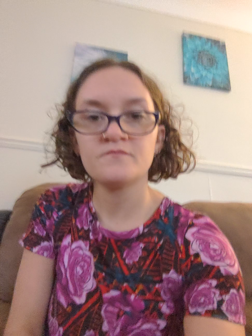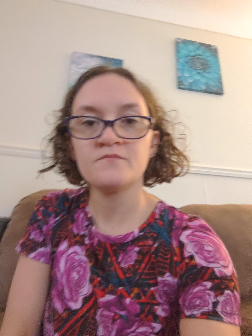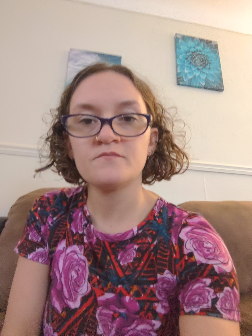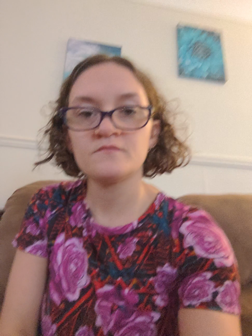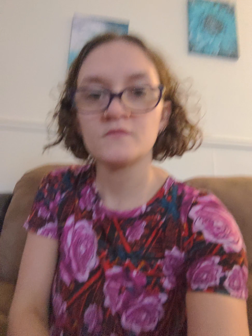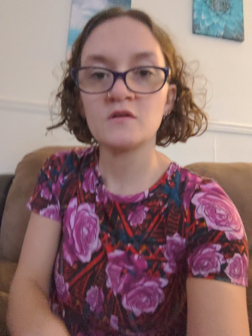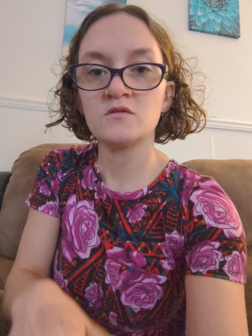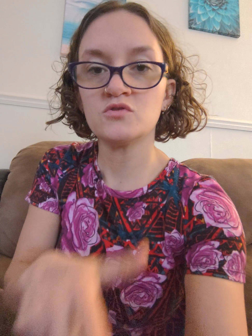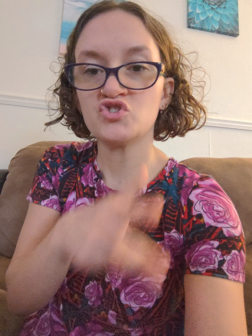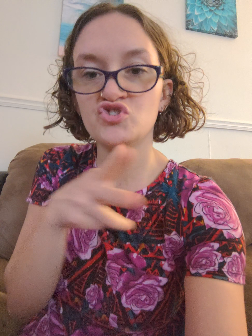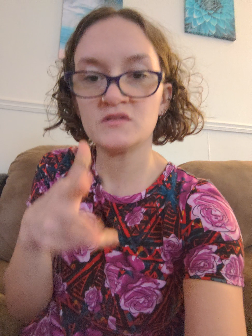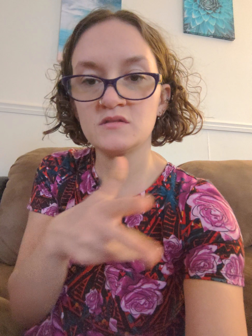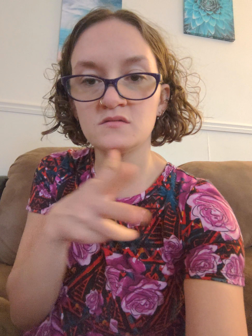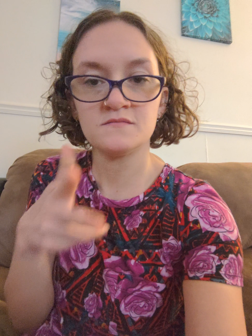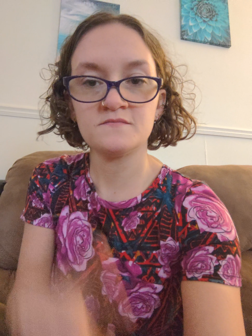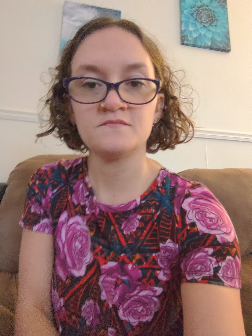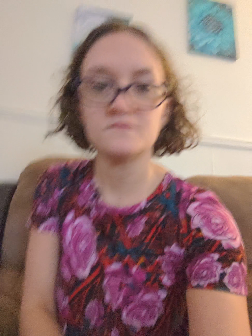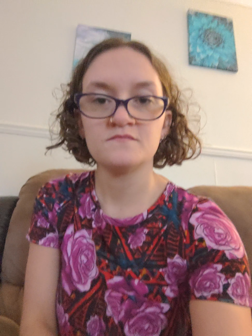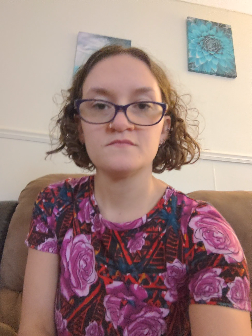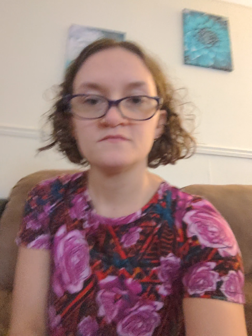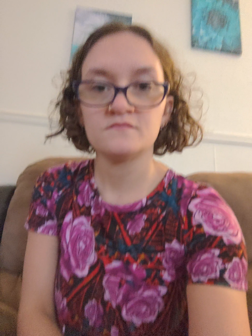jeans